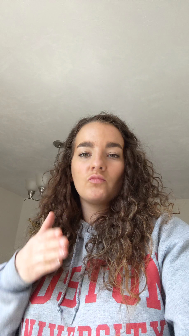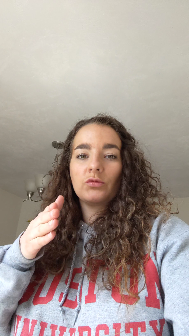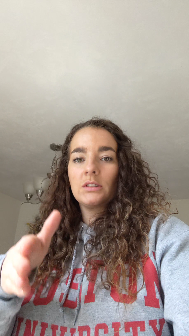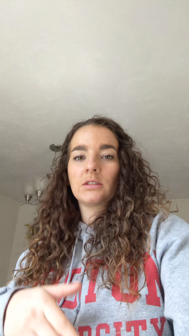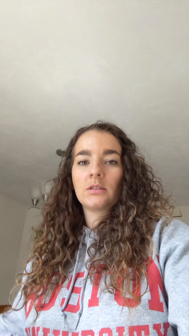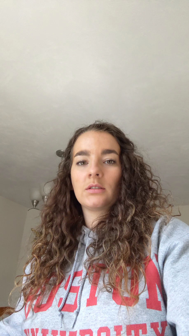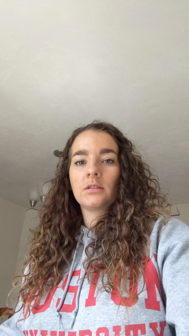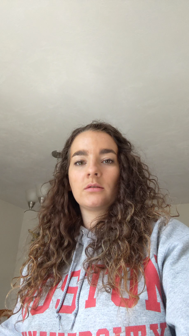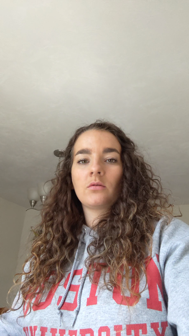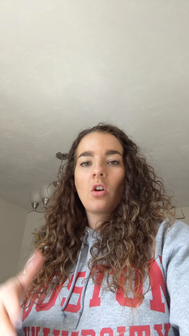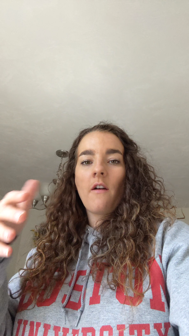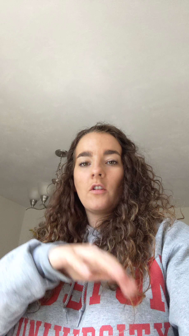cover